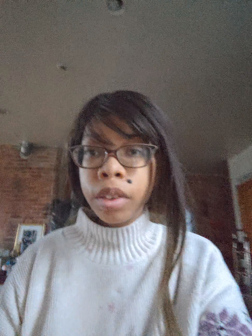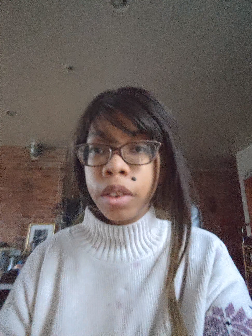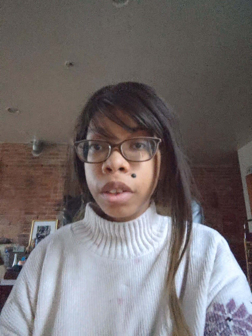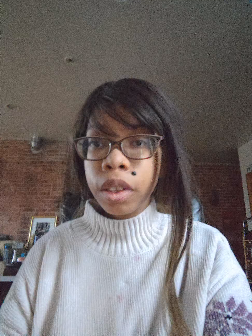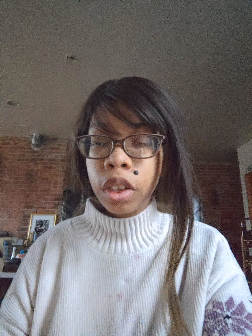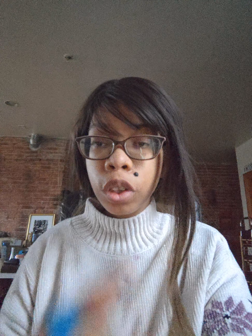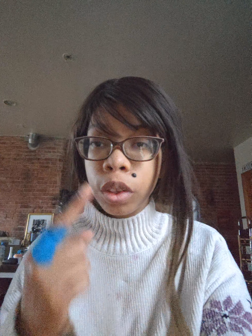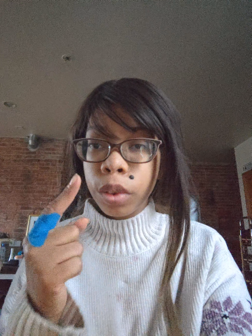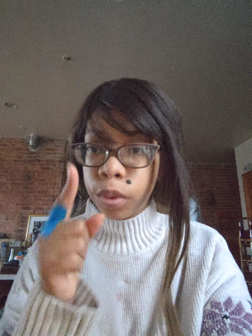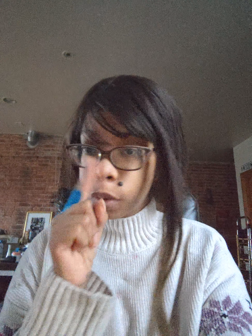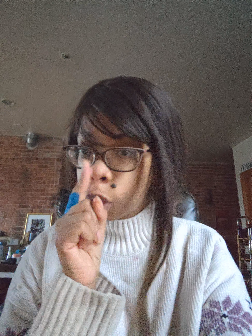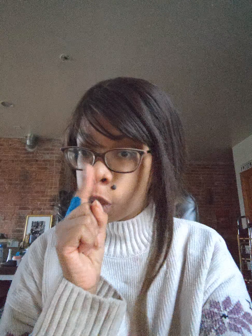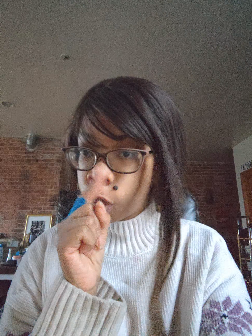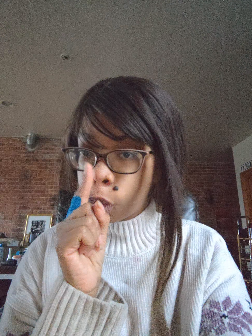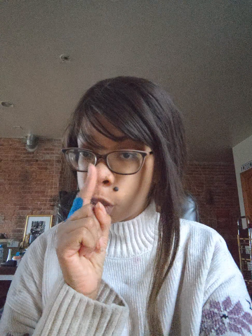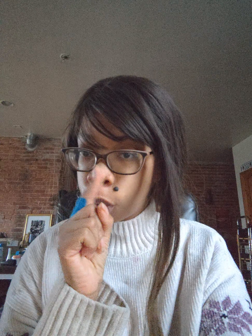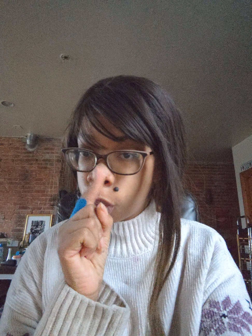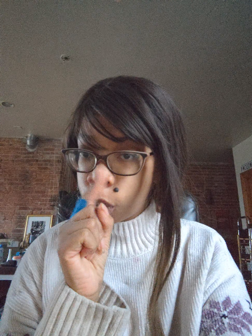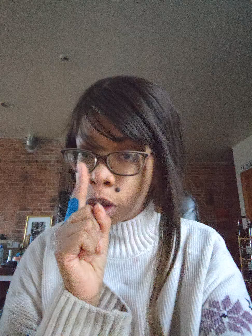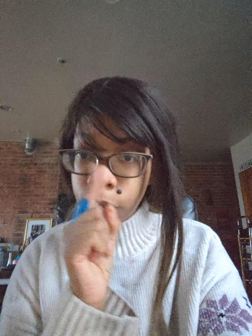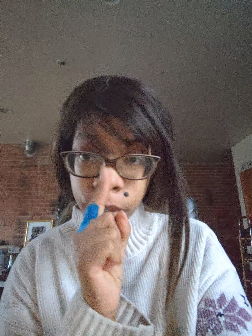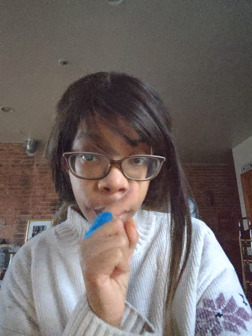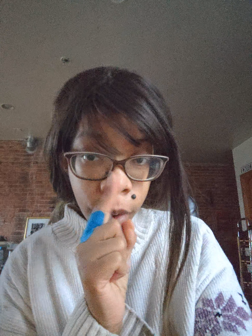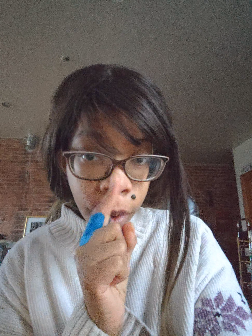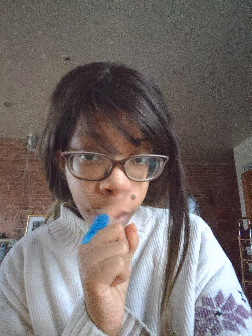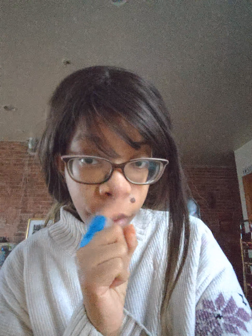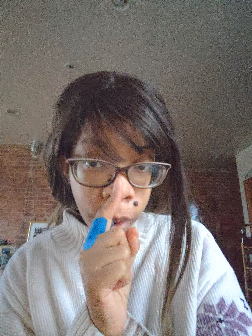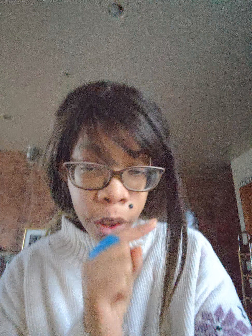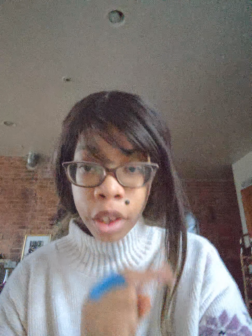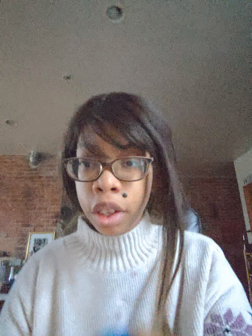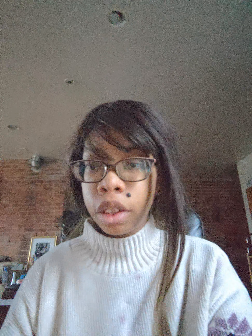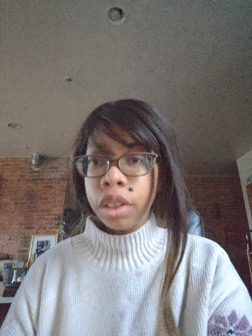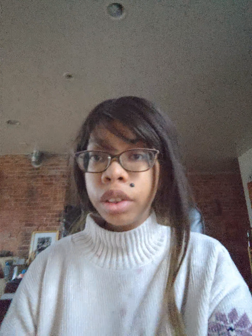mouse